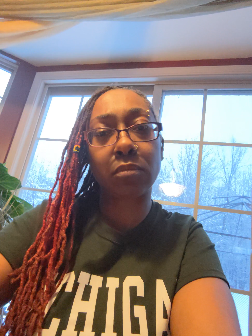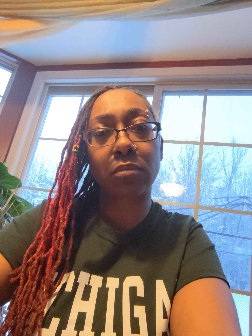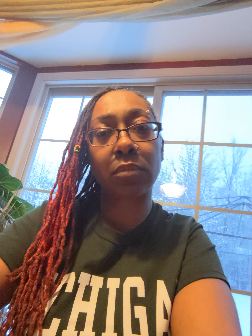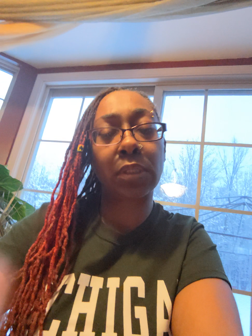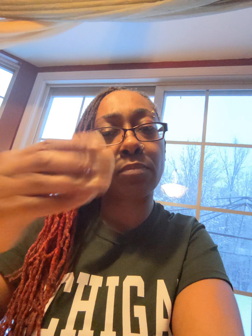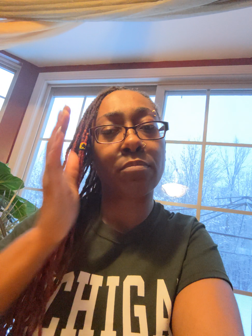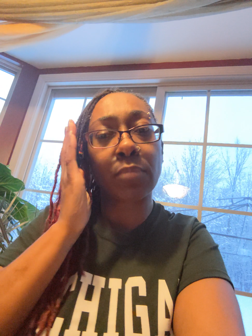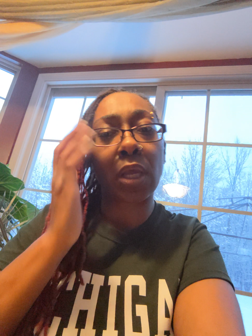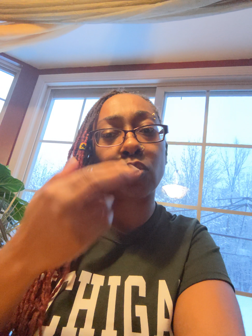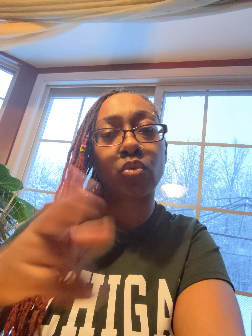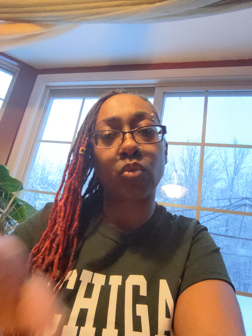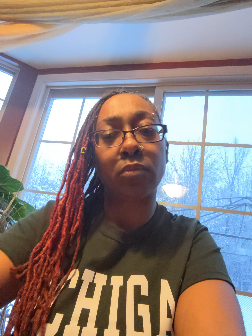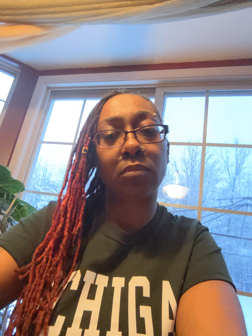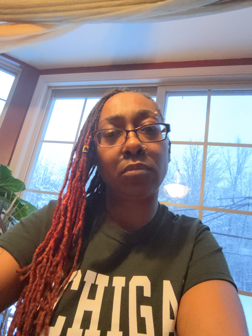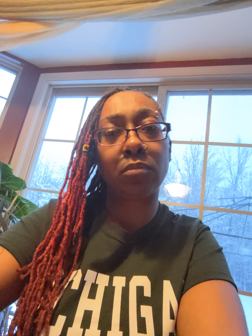bedroom